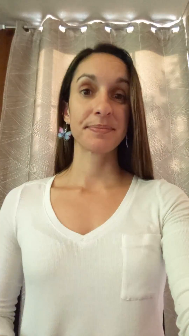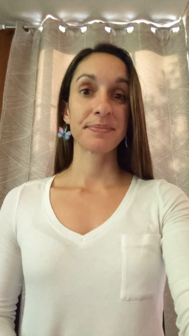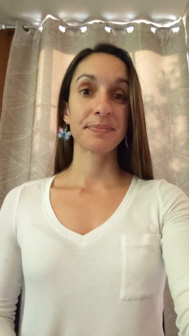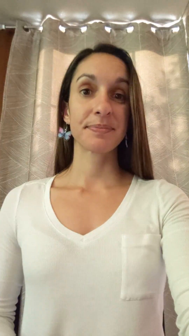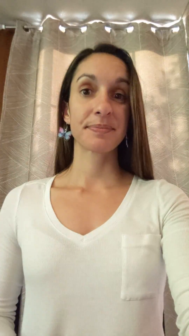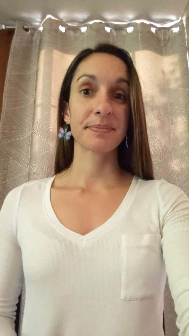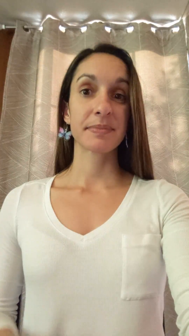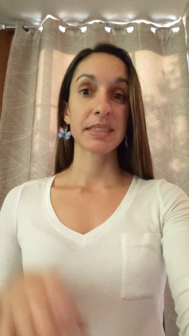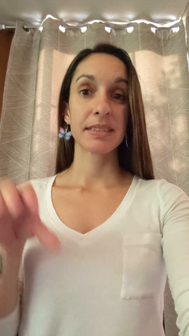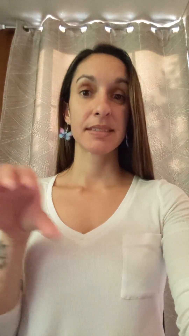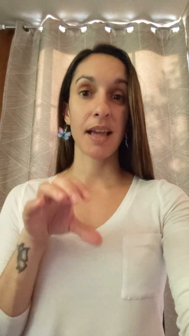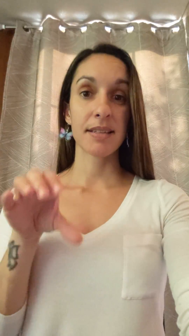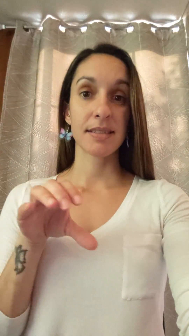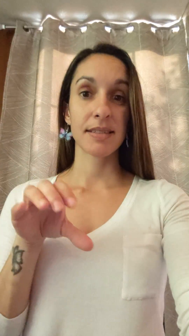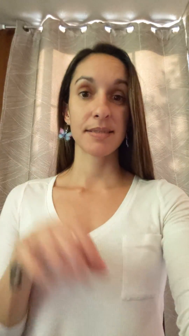does